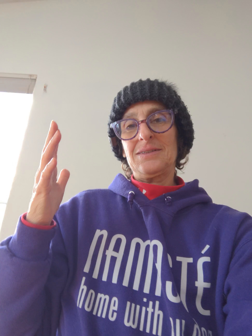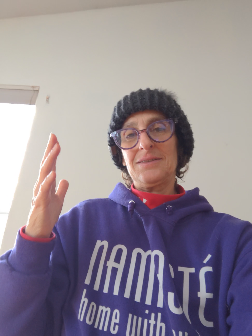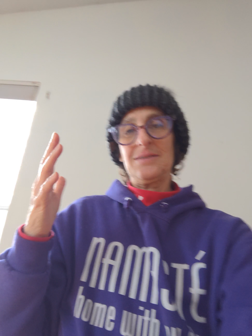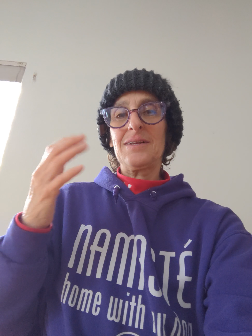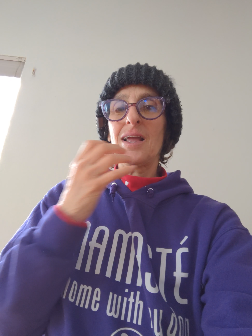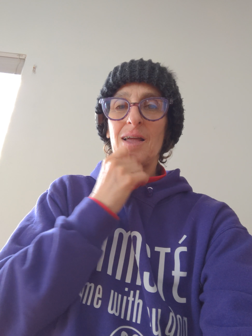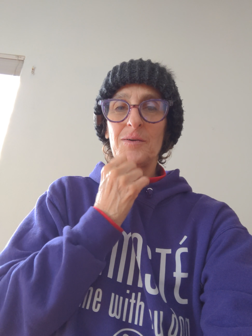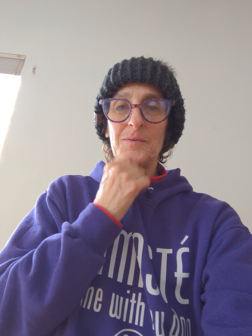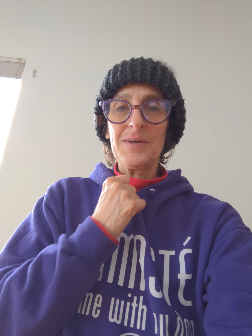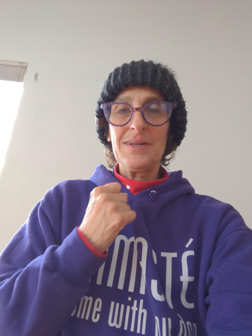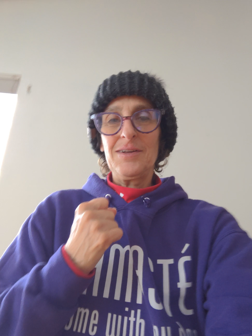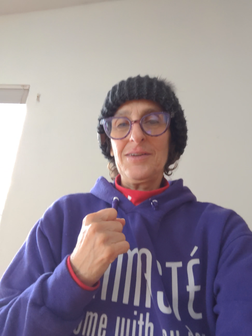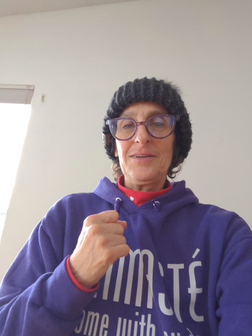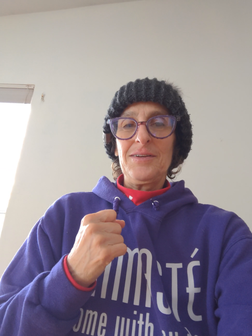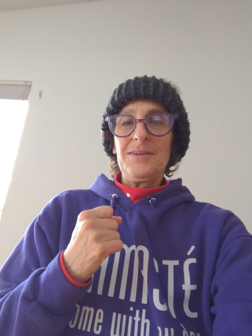underwear